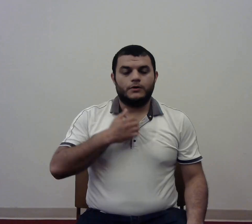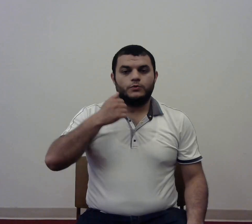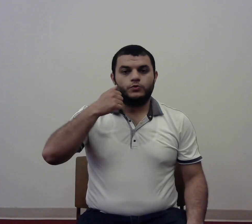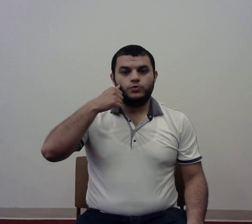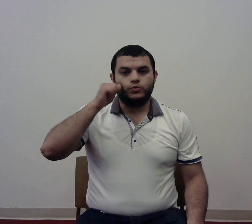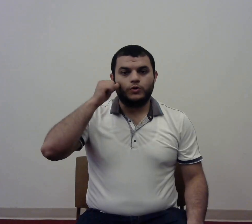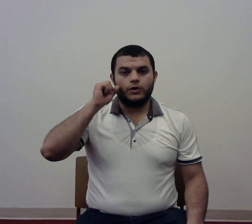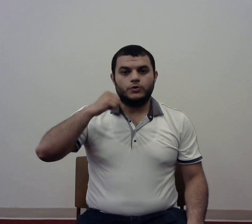dünən